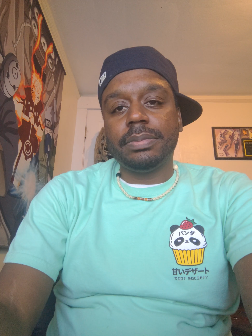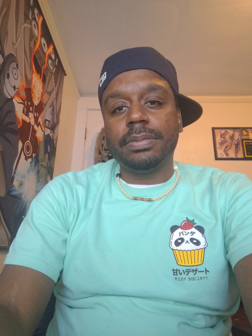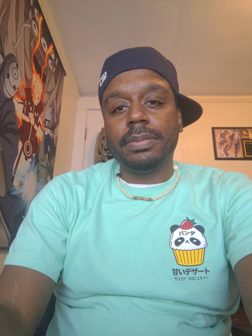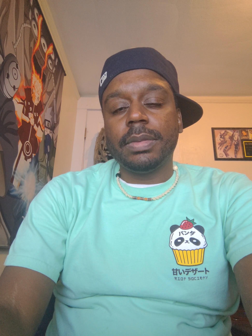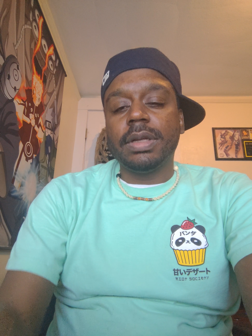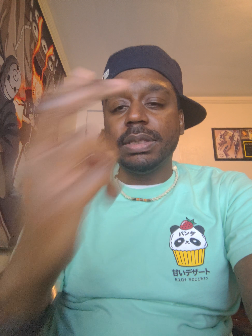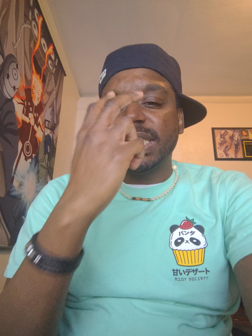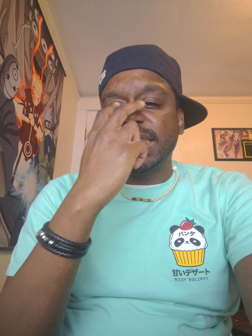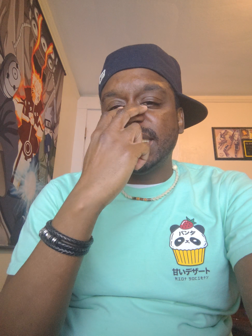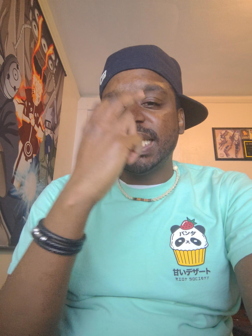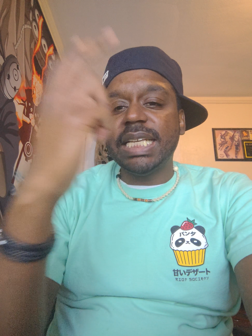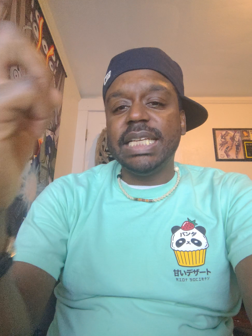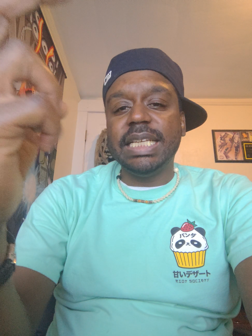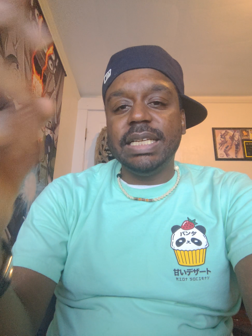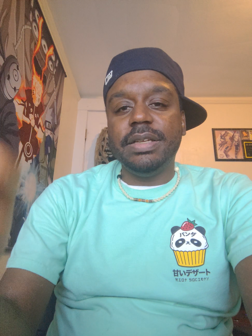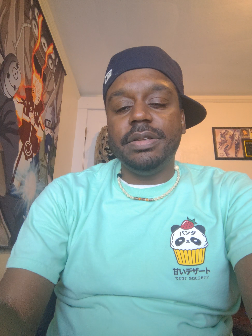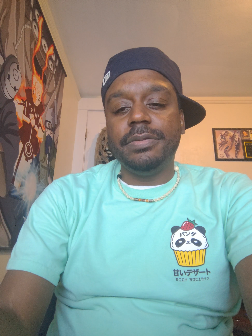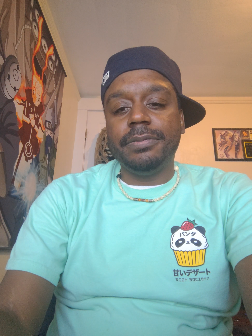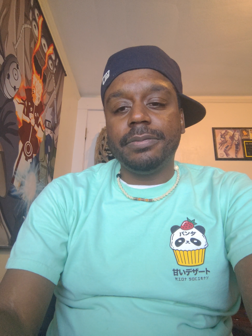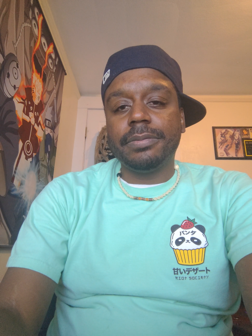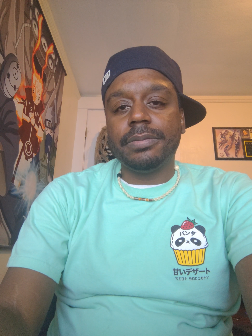see